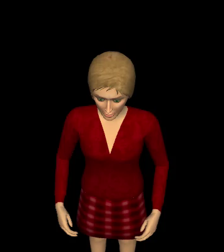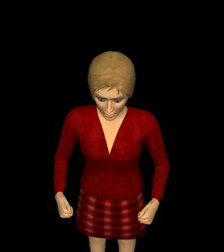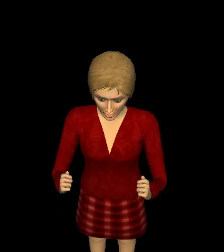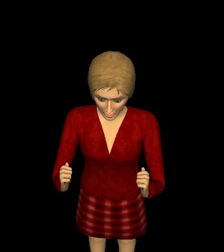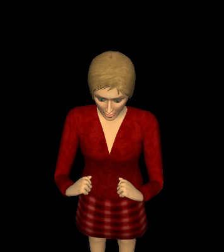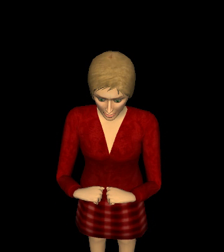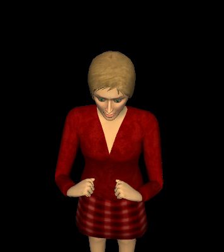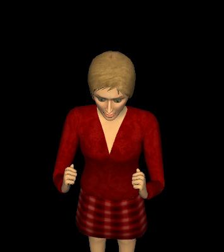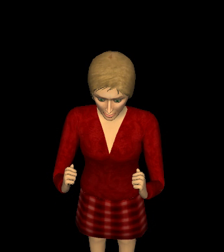حسنا